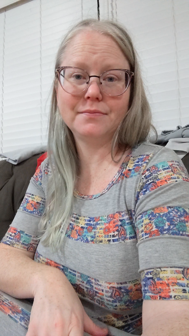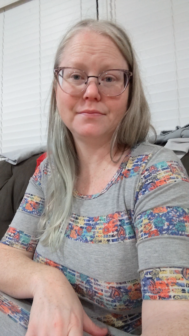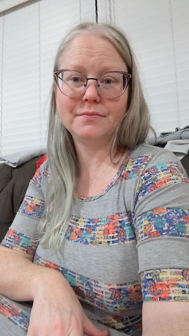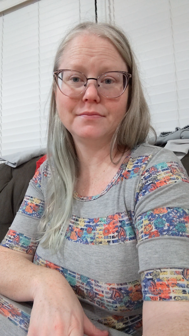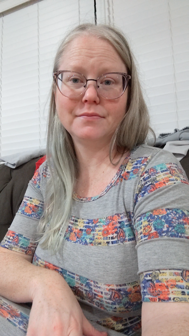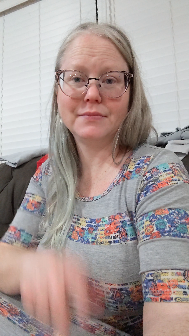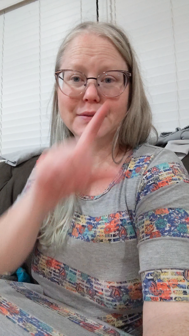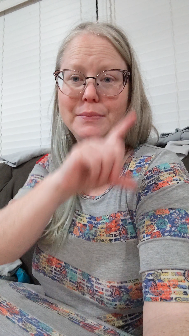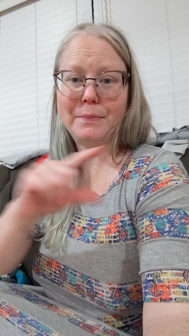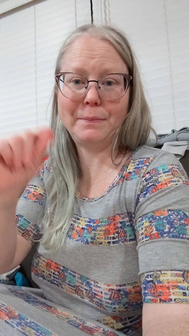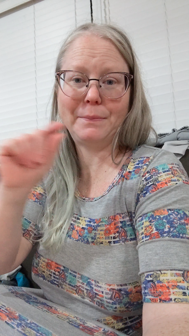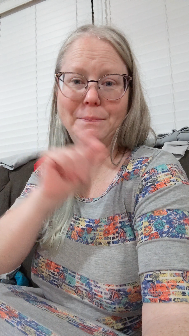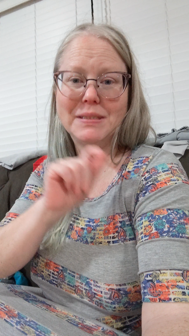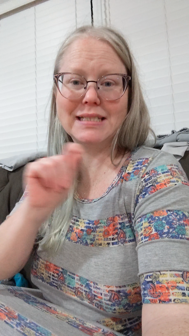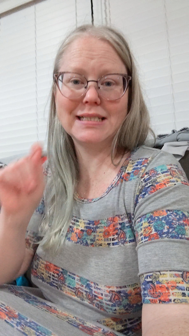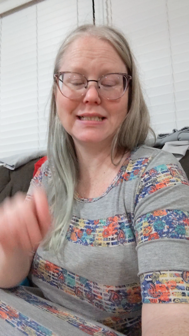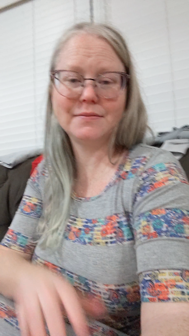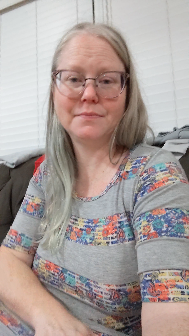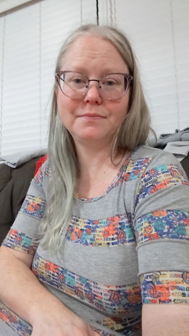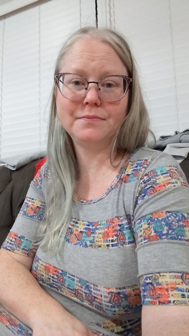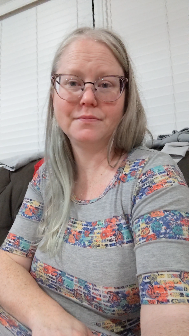peas